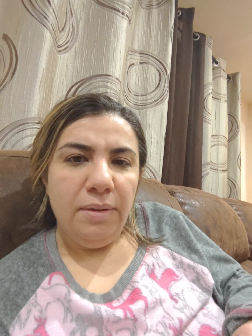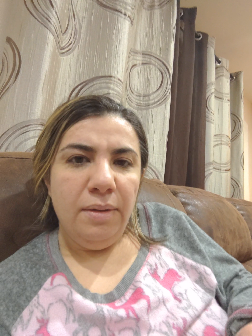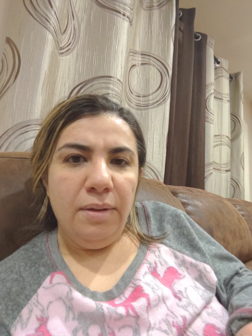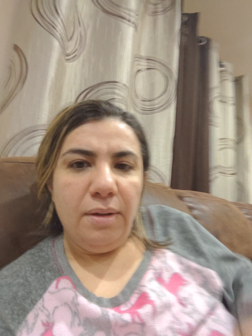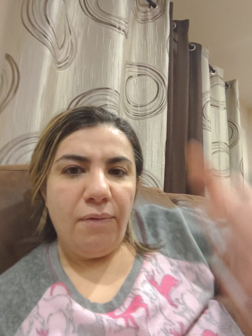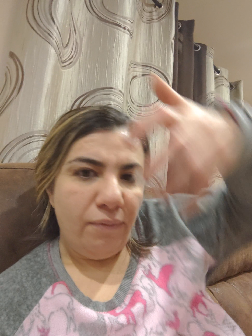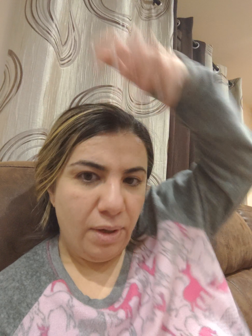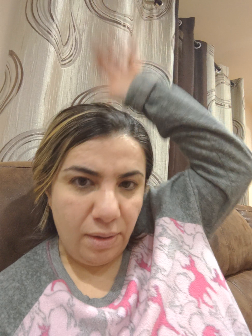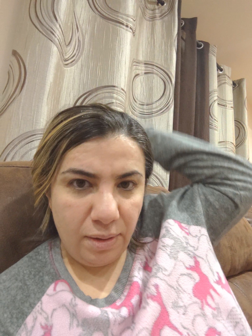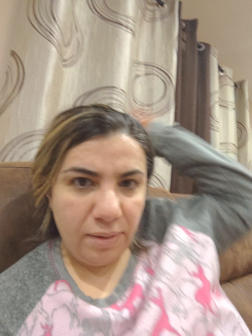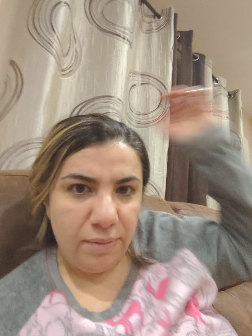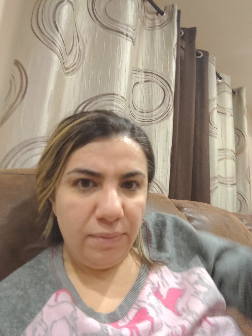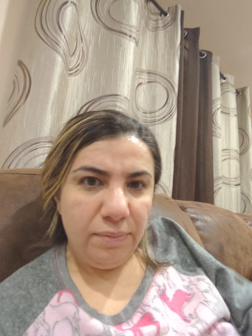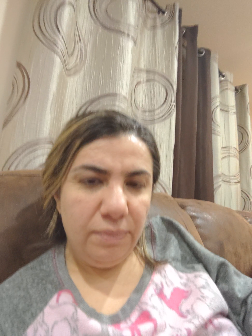lion